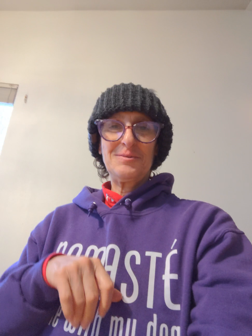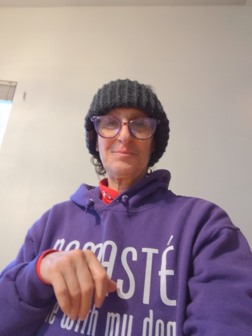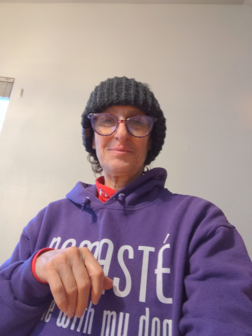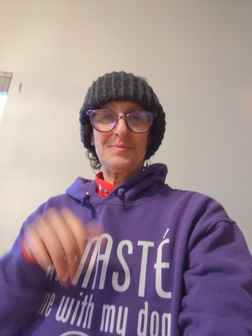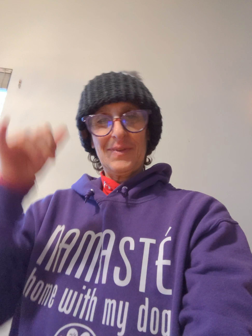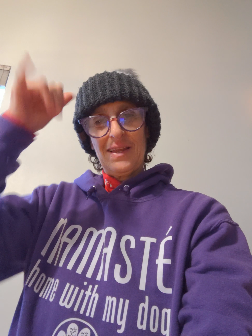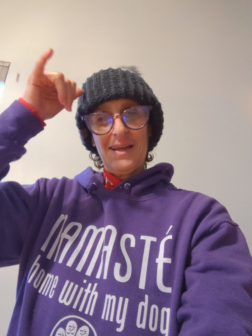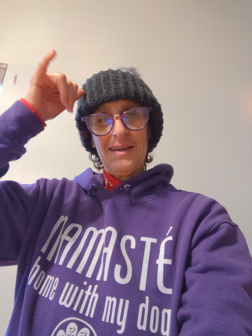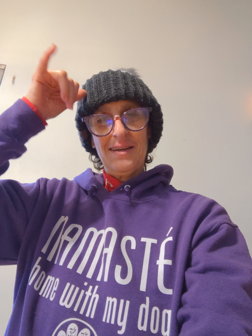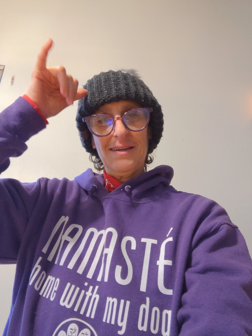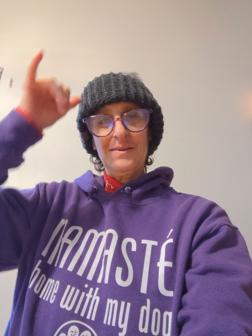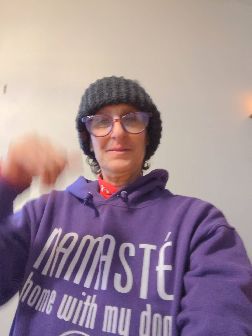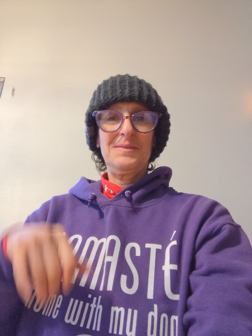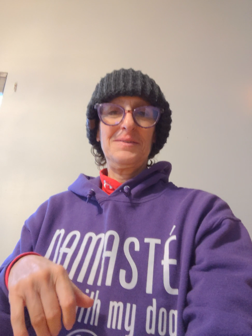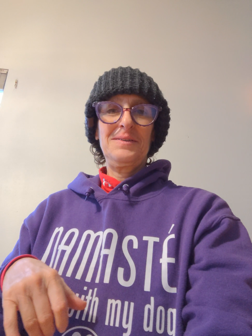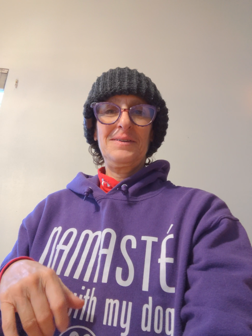cow